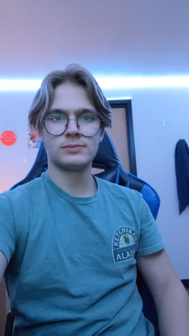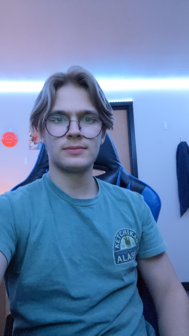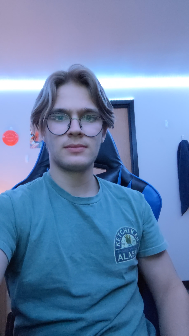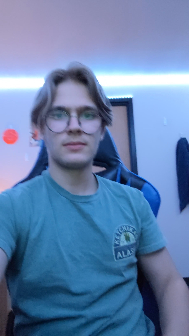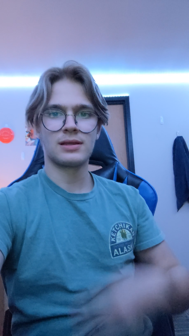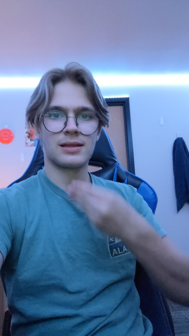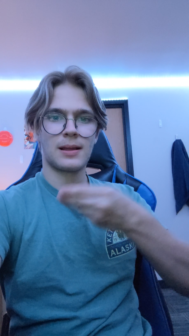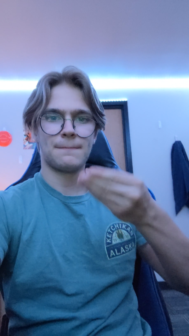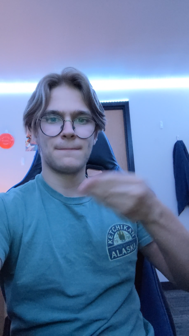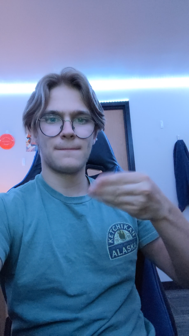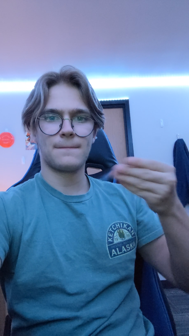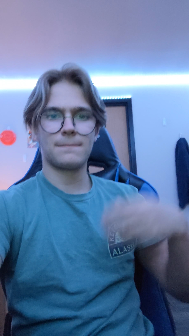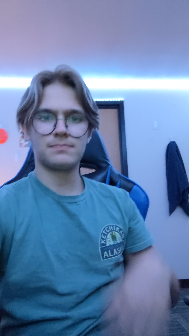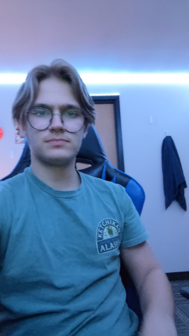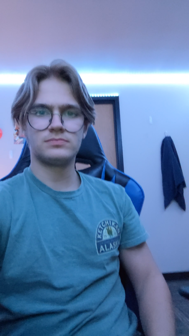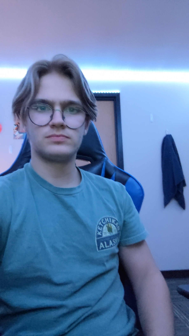shopping